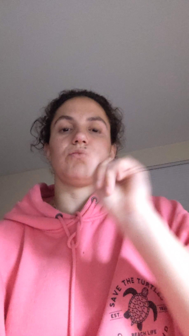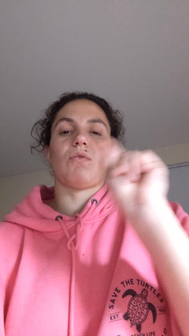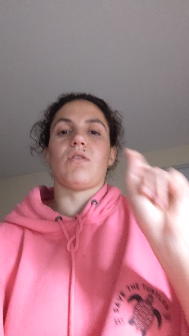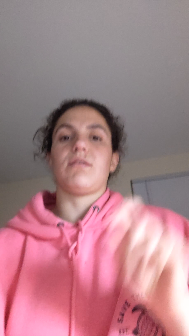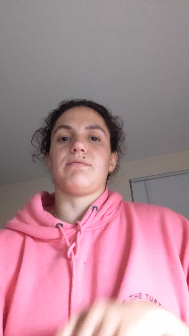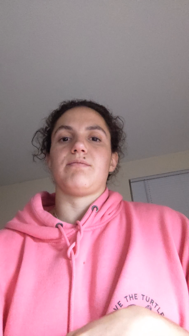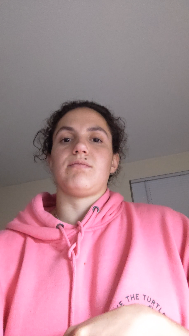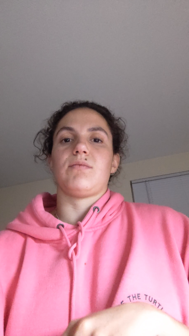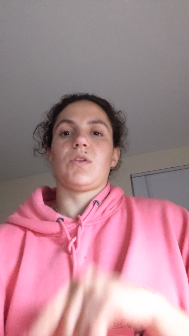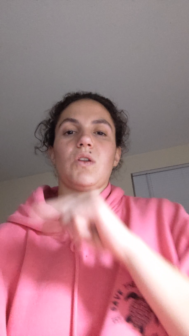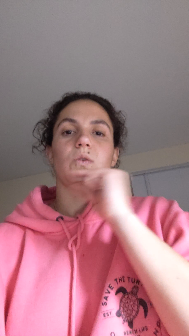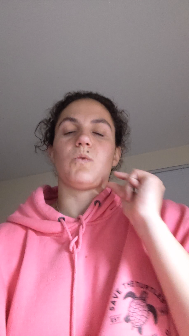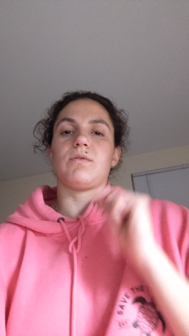glue